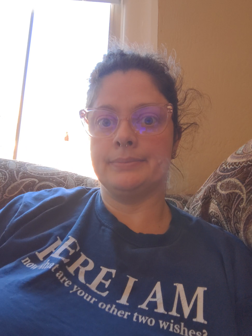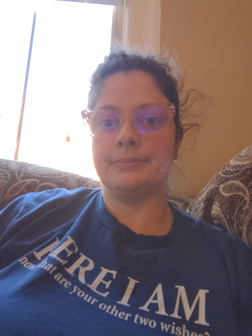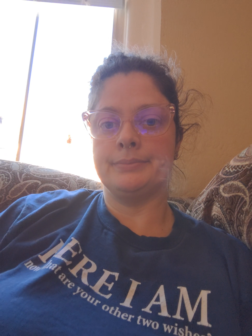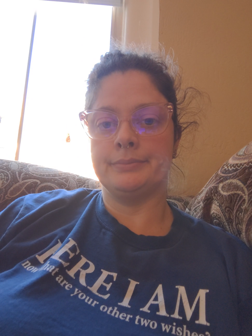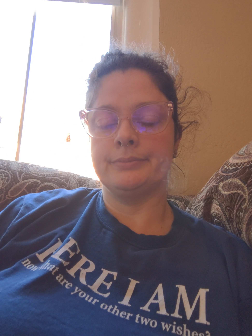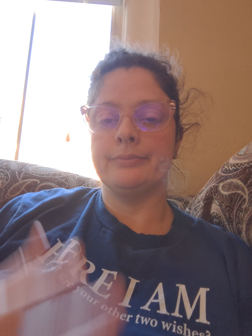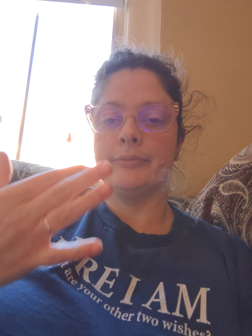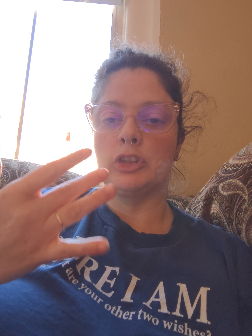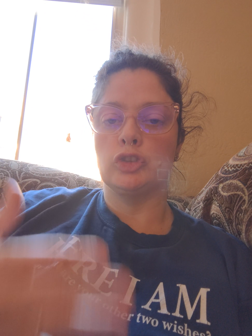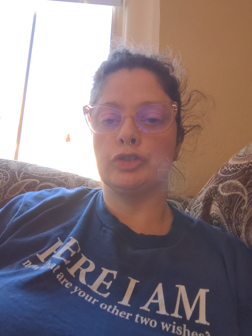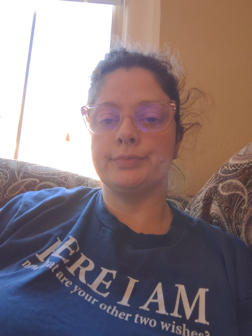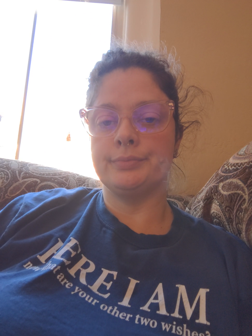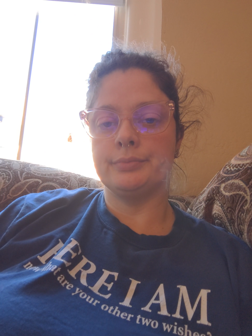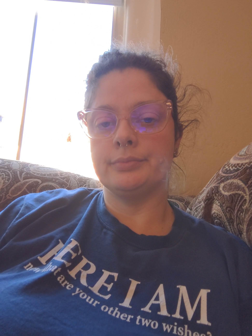finger